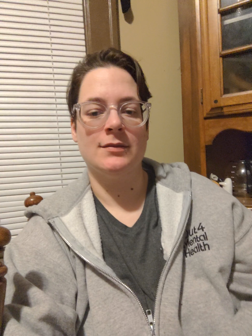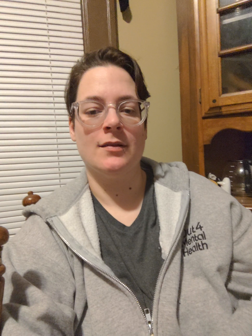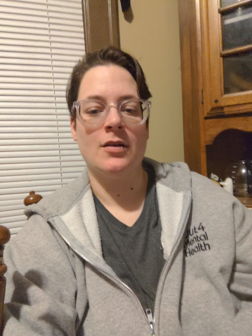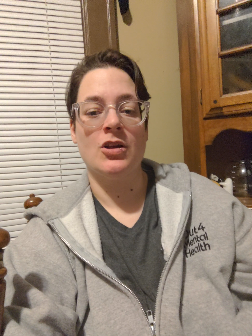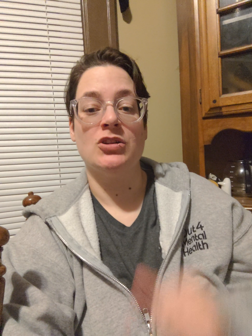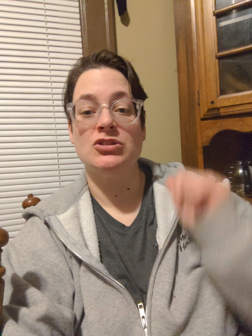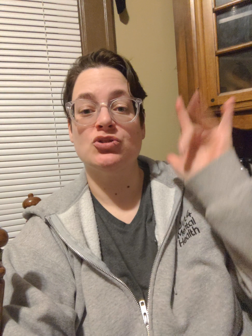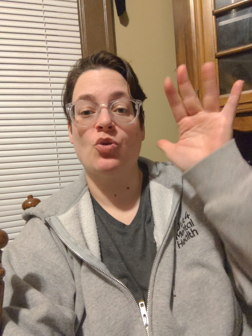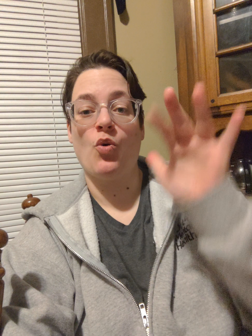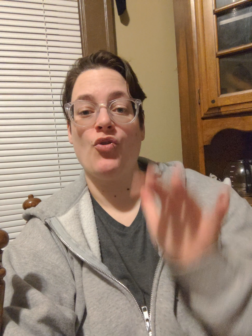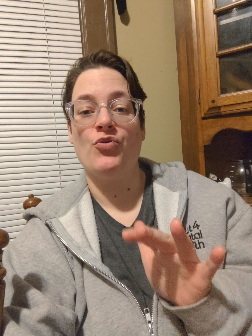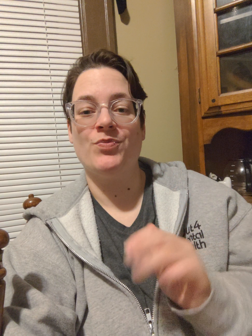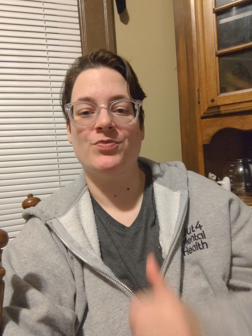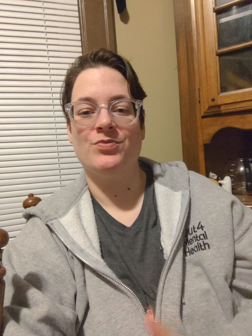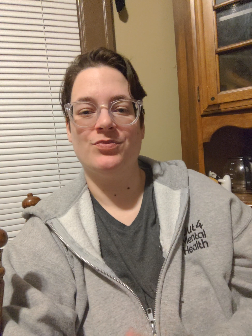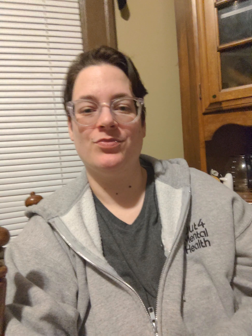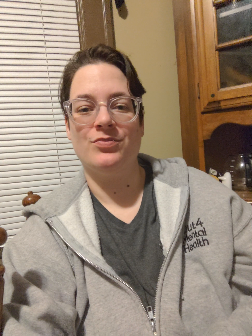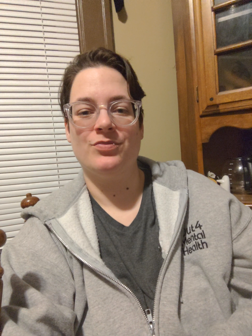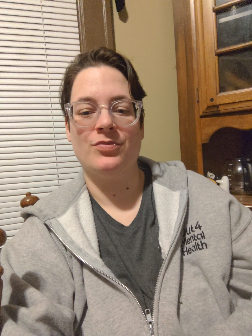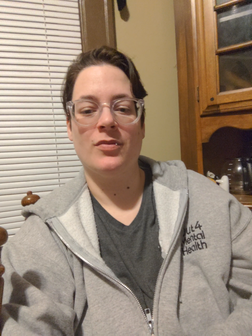snow